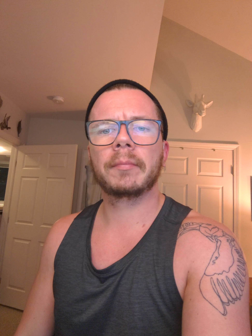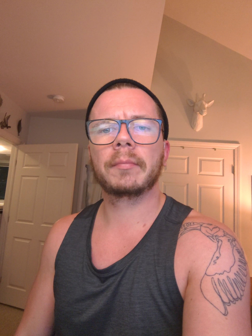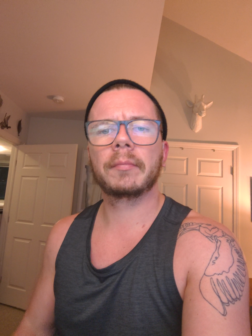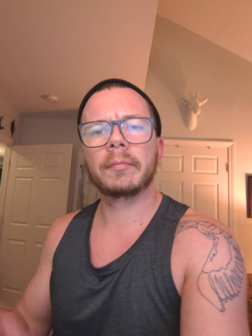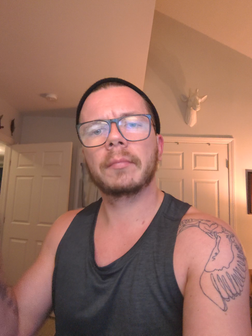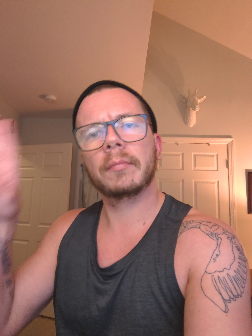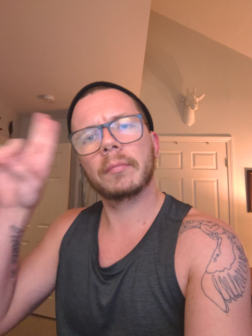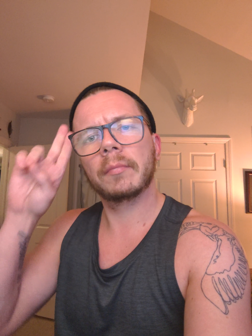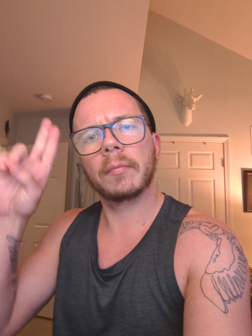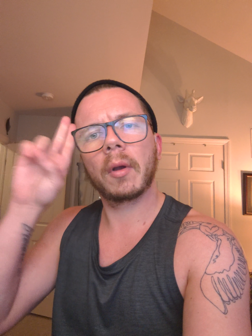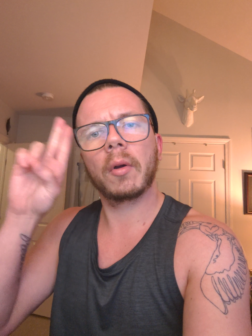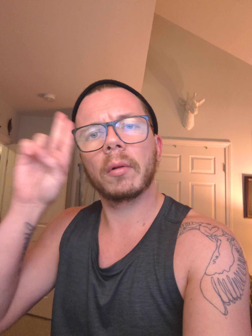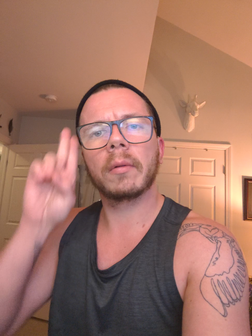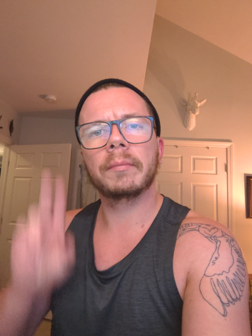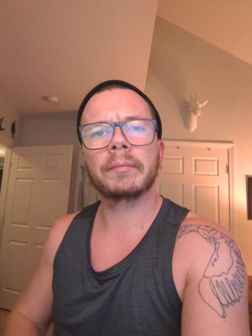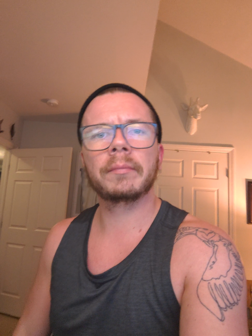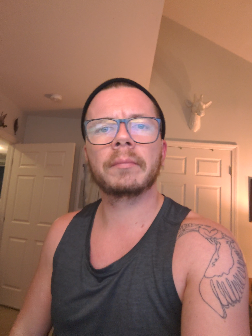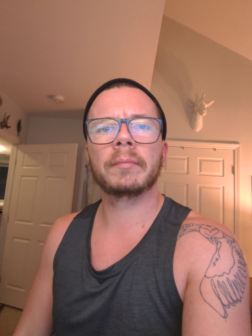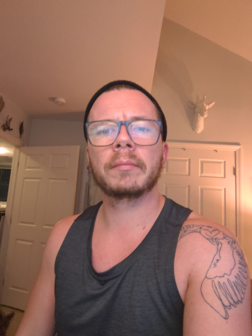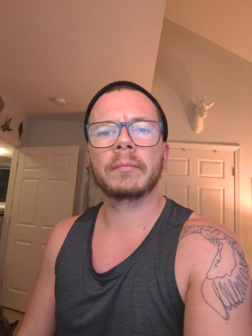uncle